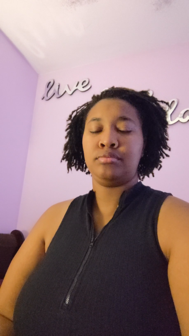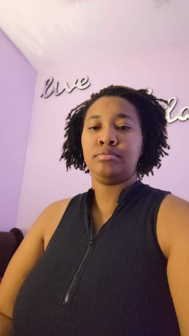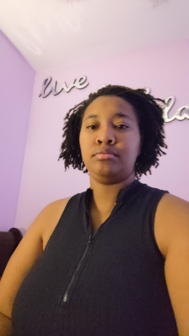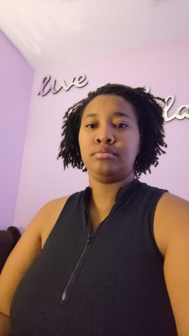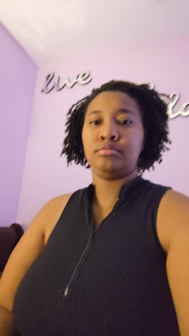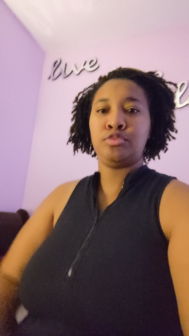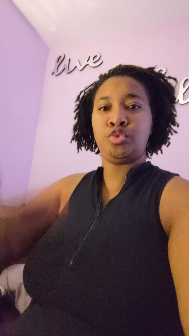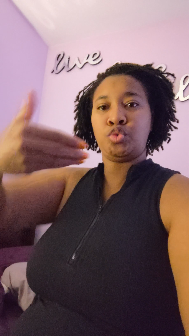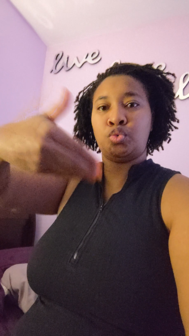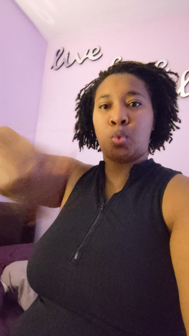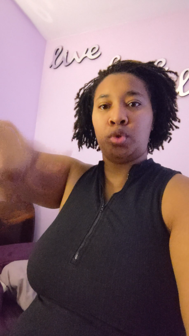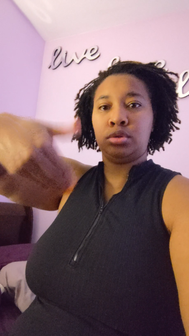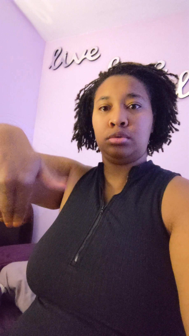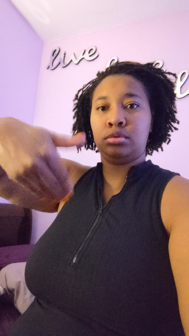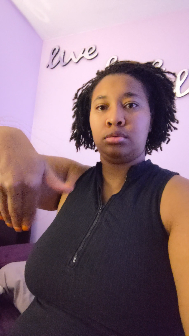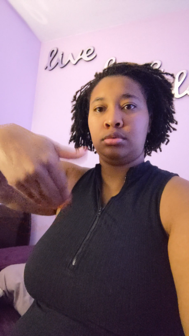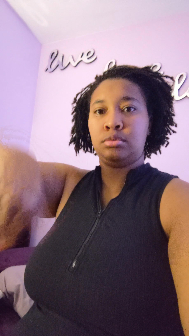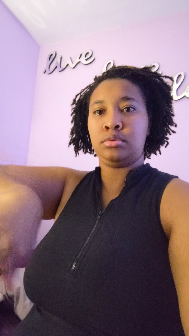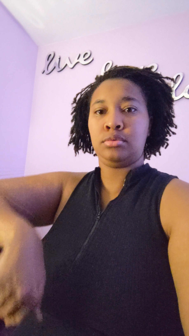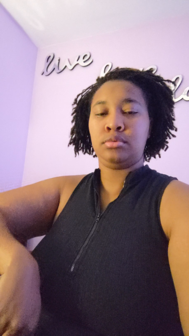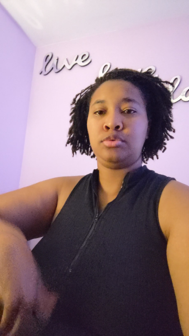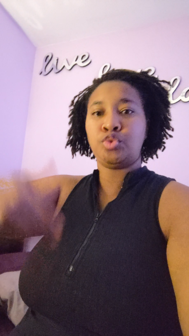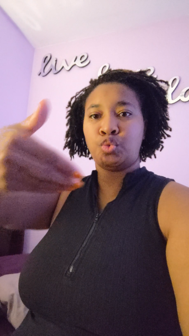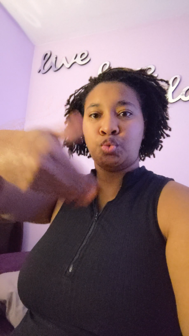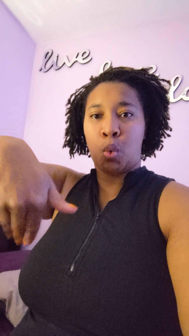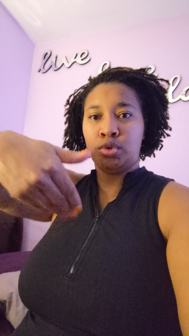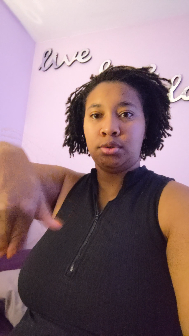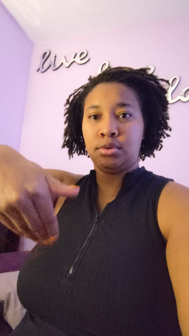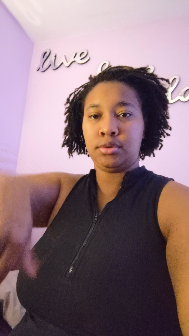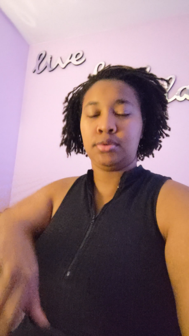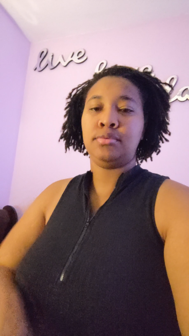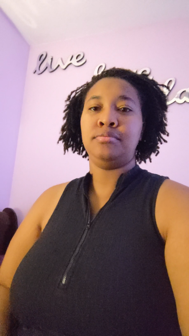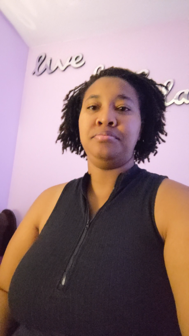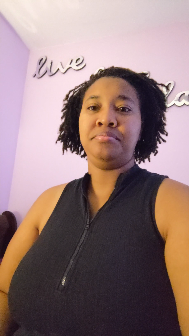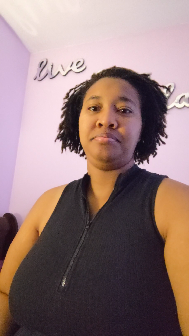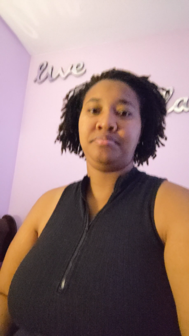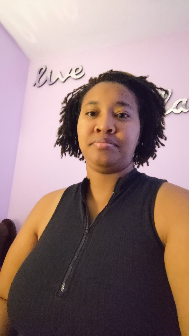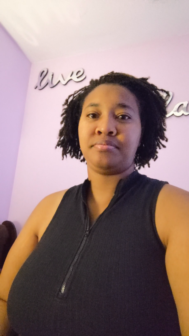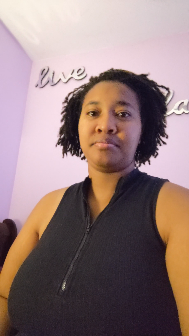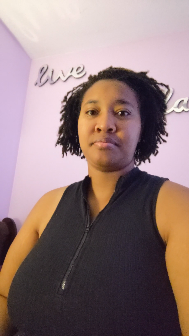shorts